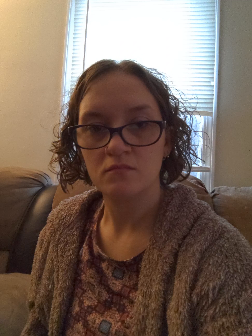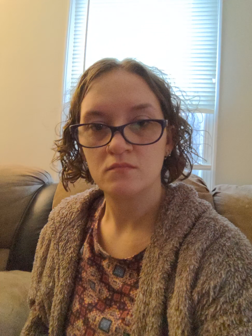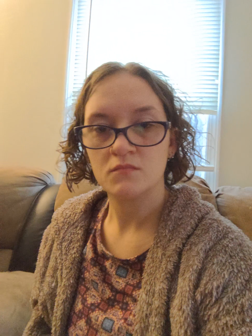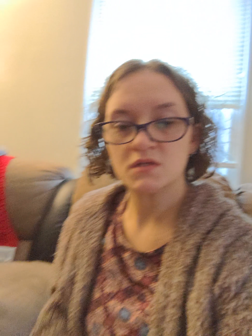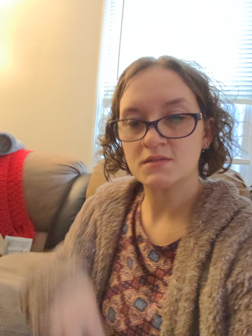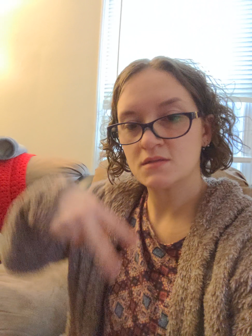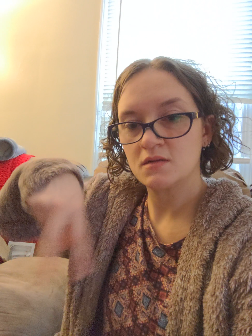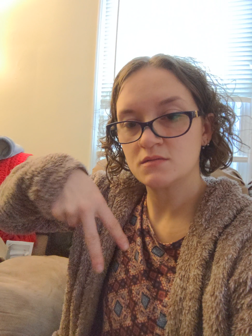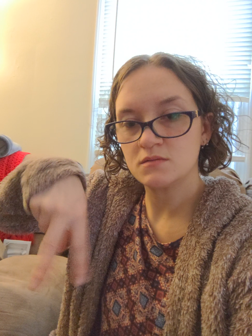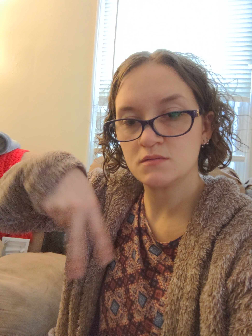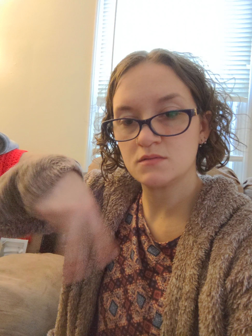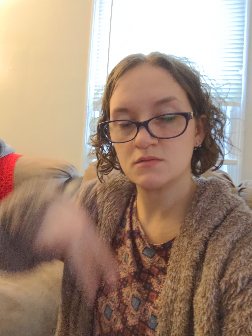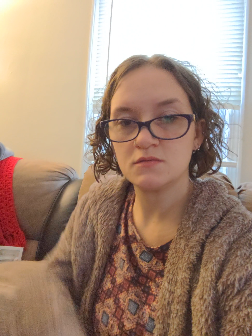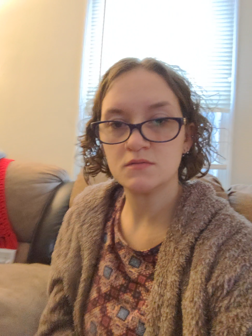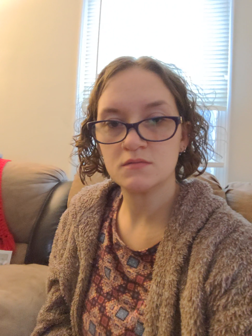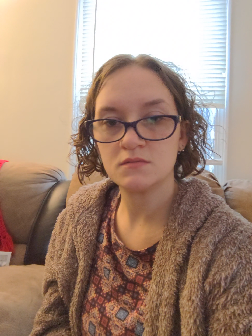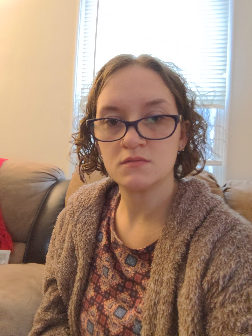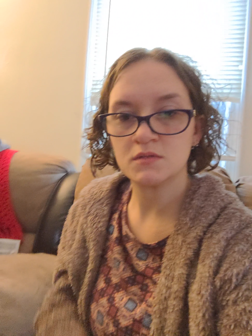dance